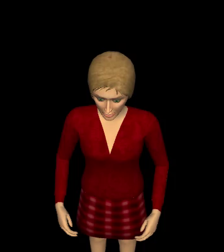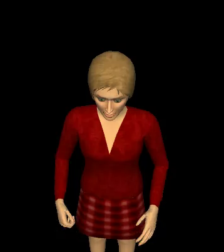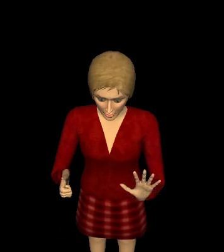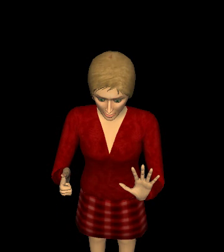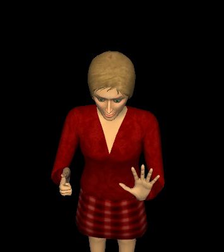6